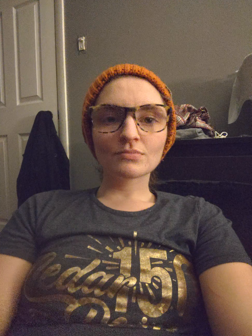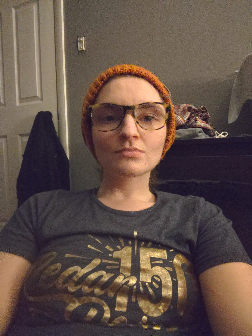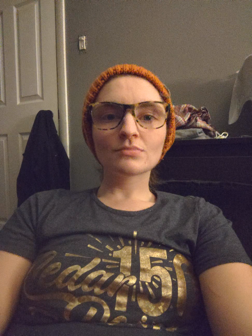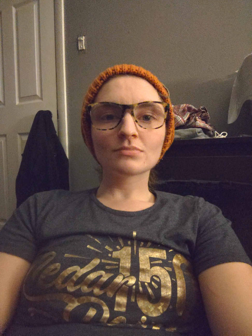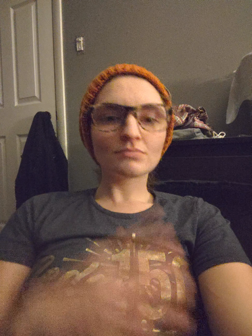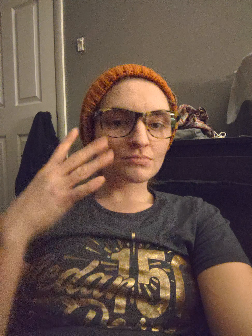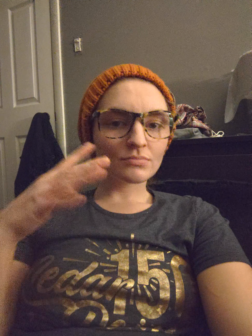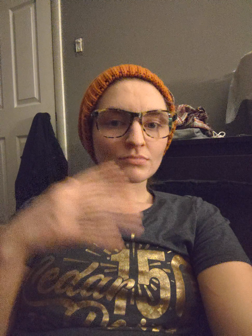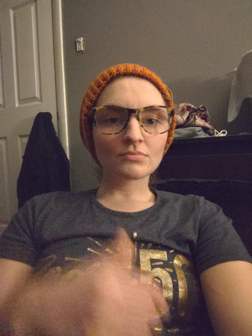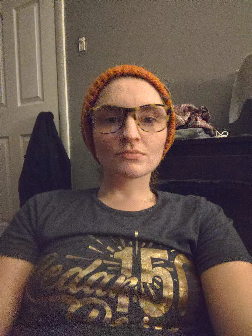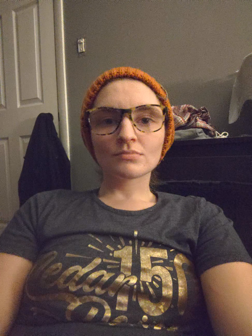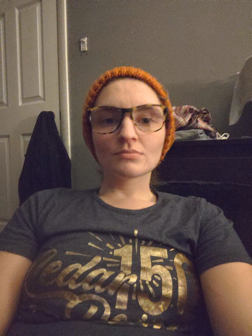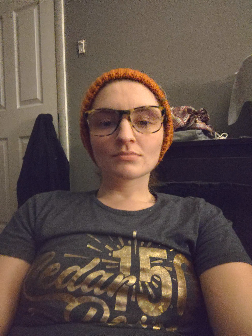noisy